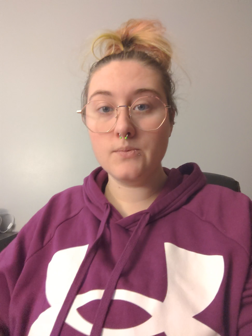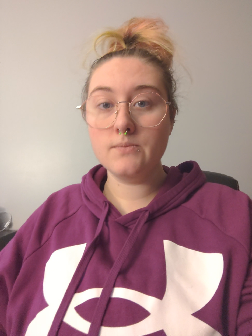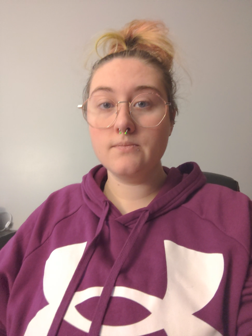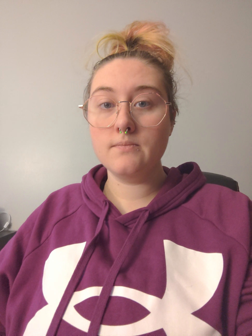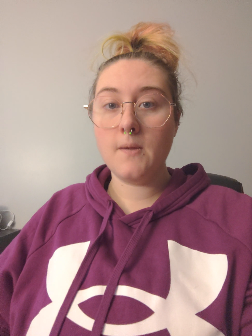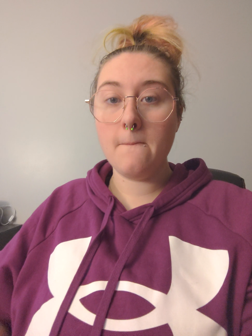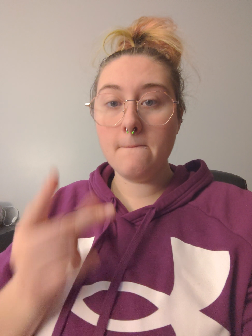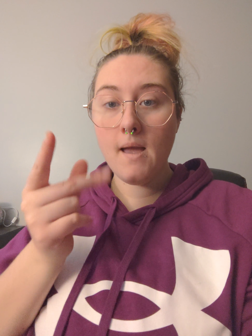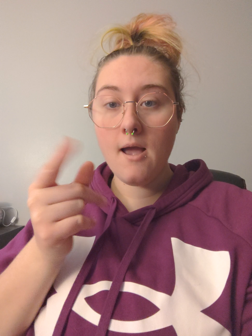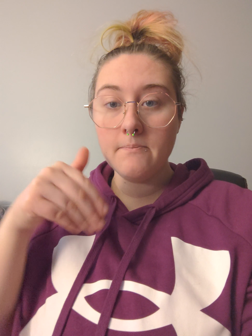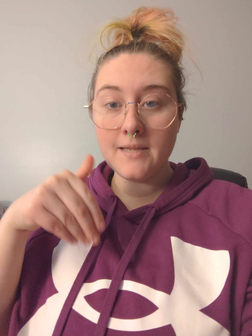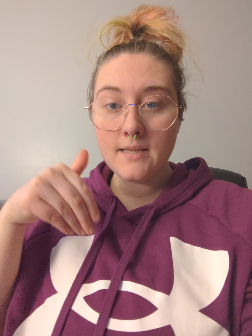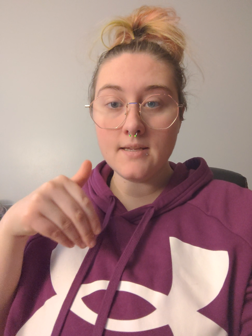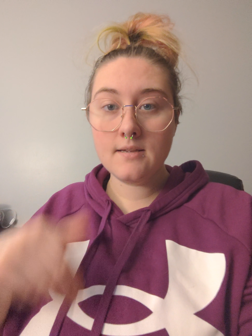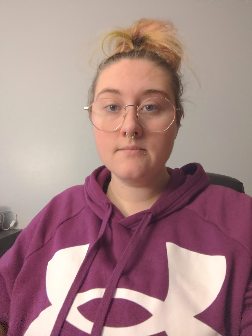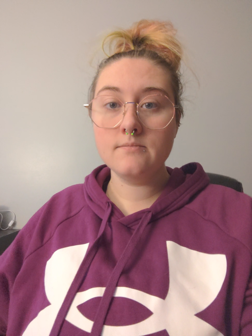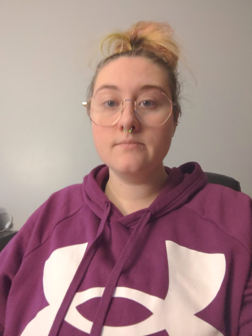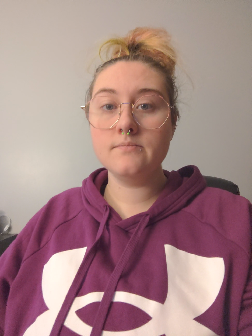puppy